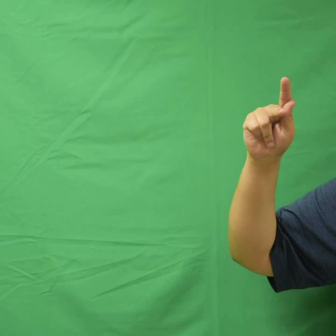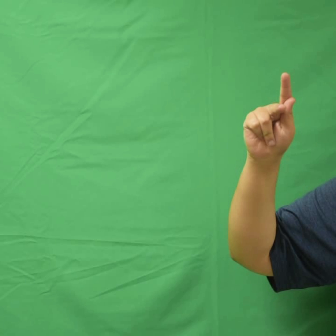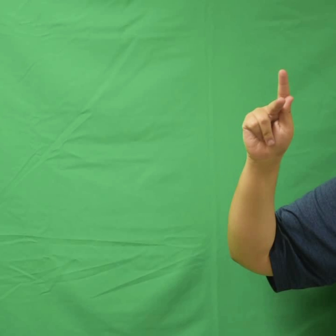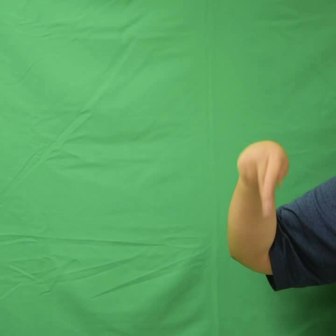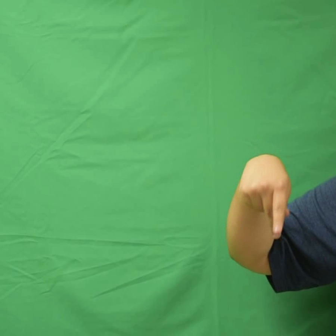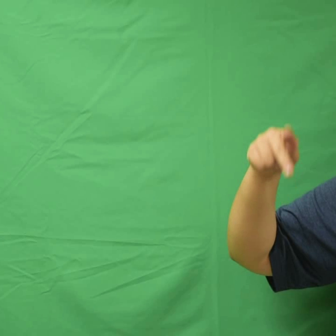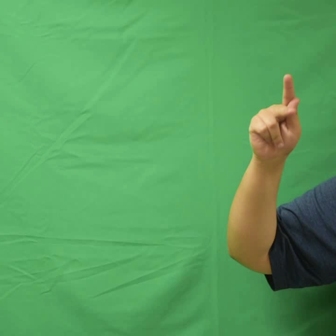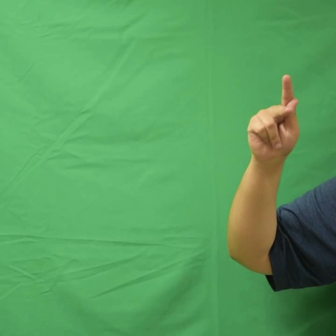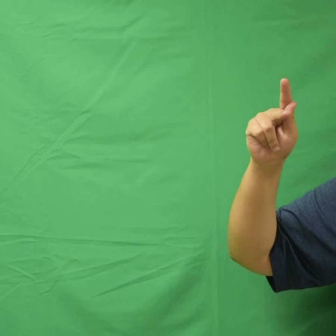K